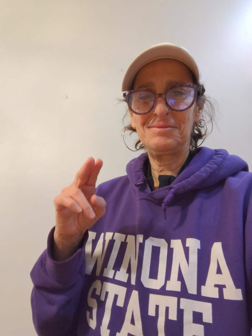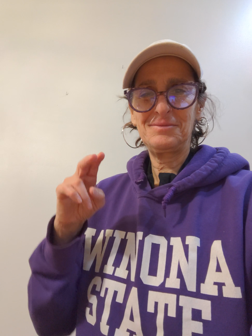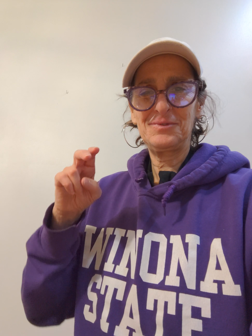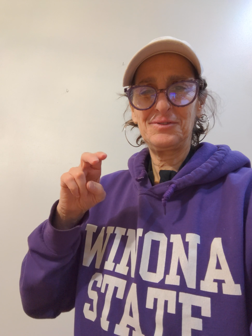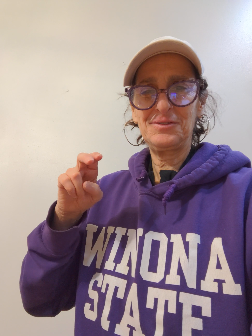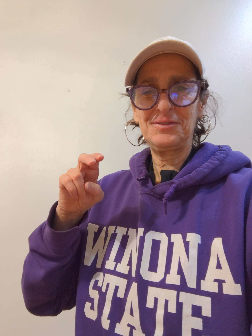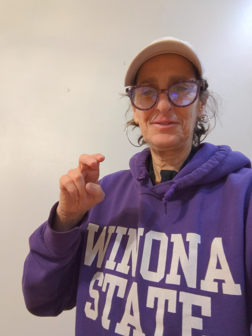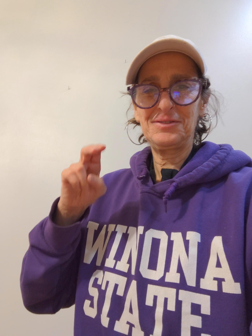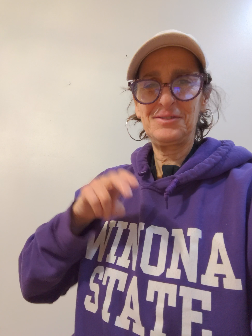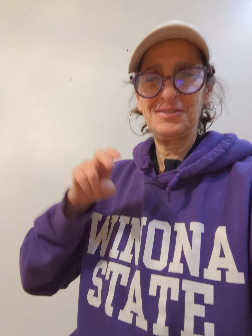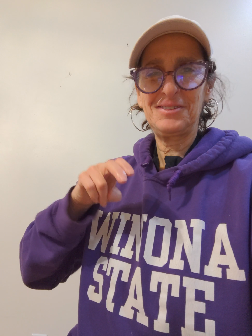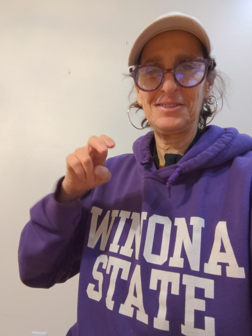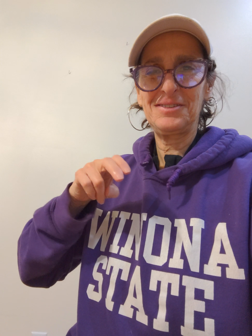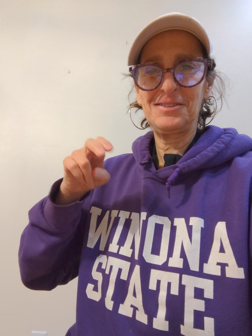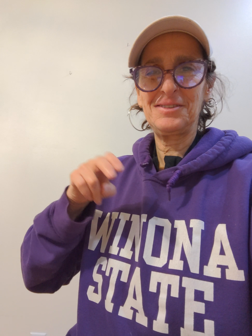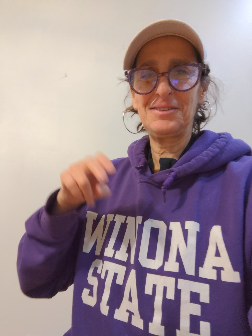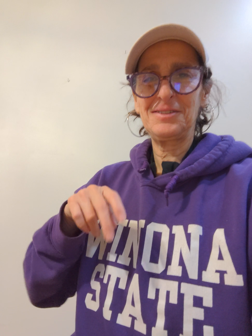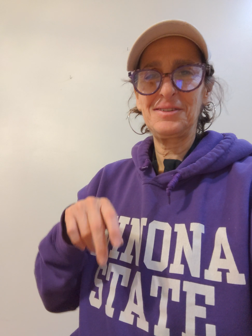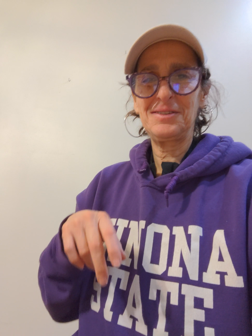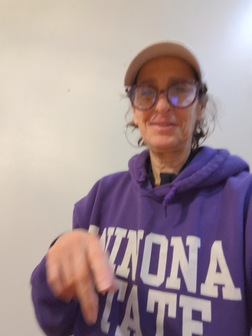chair